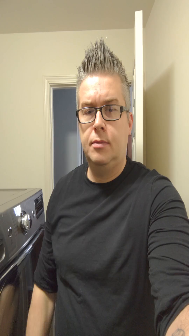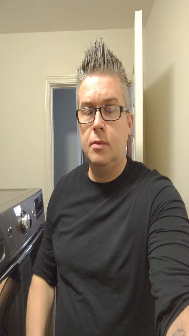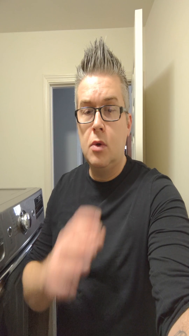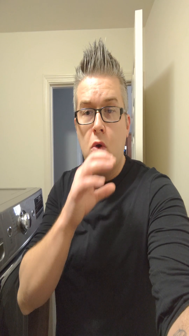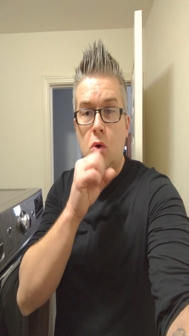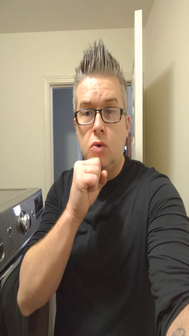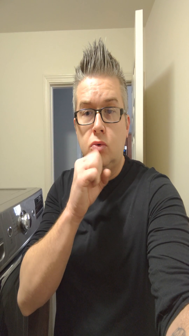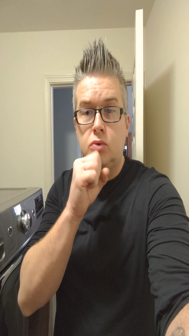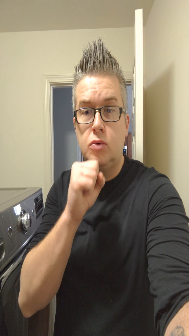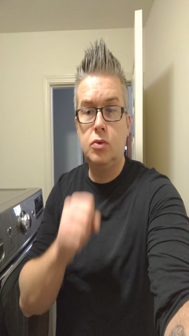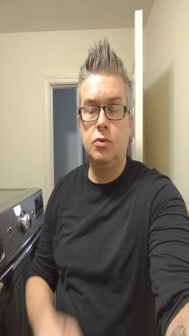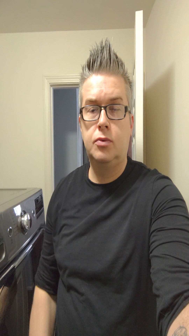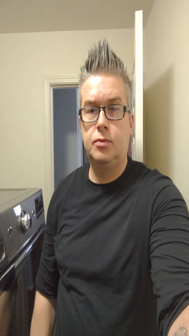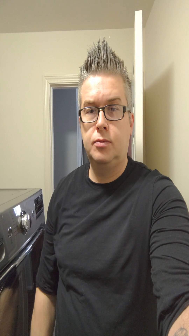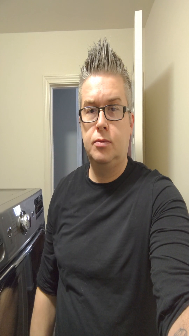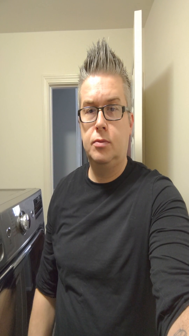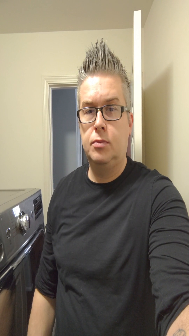orange